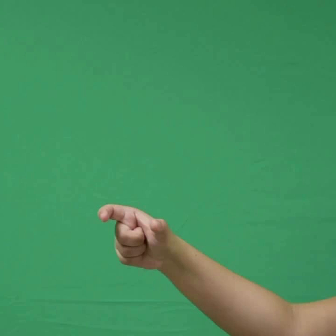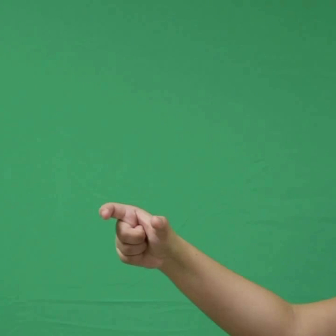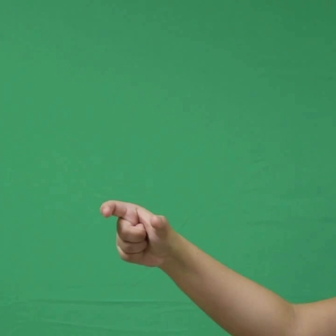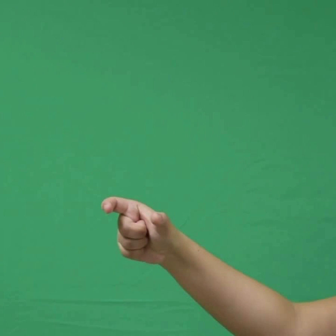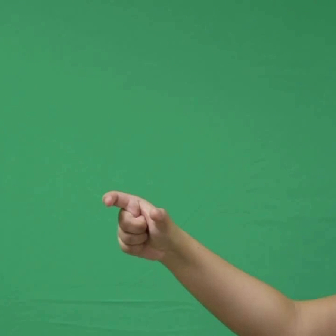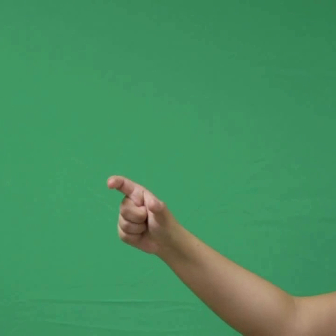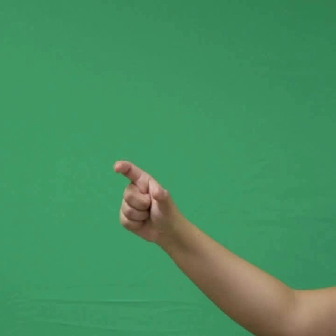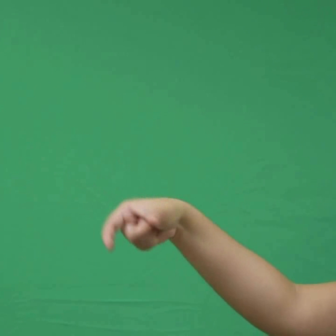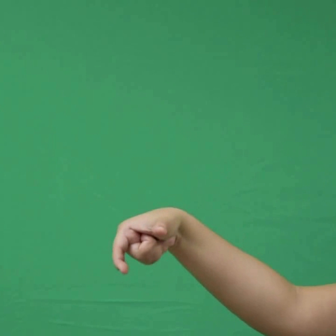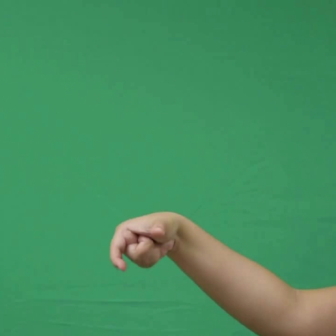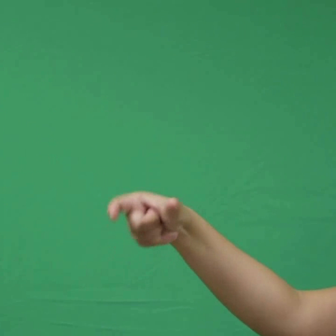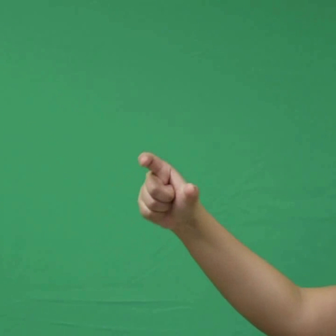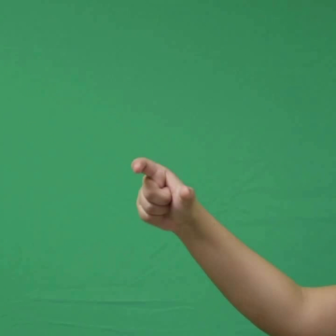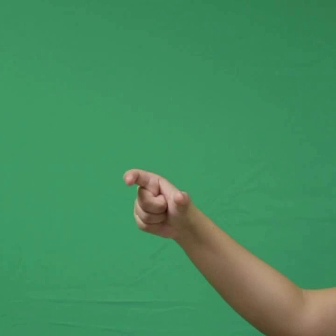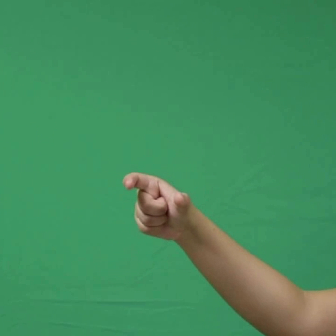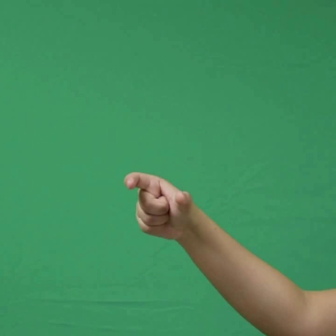Q